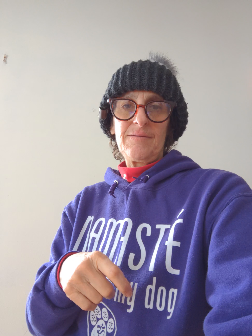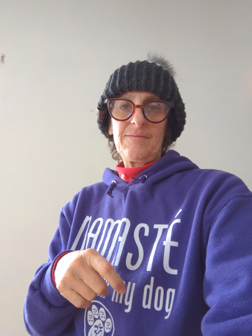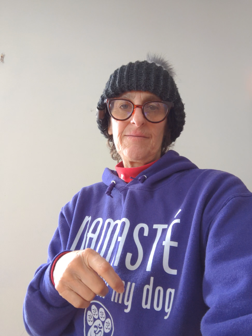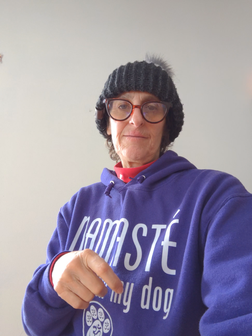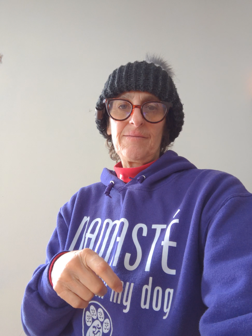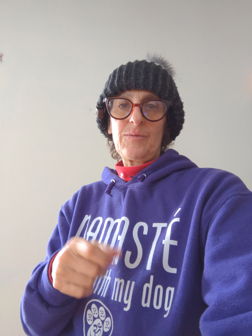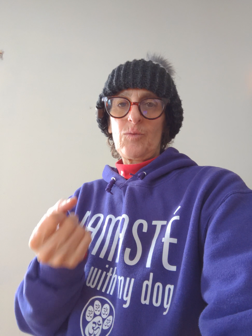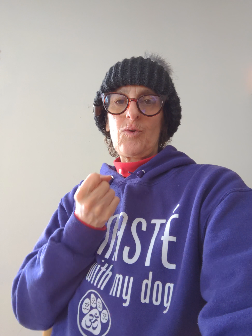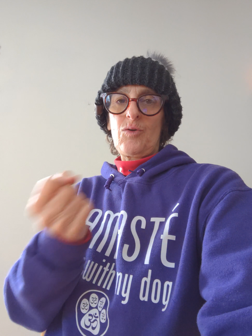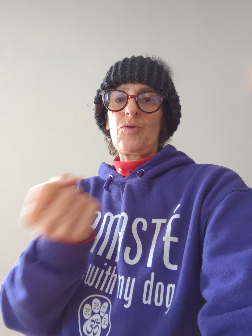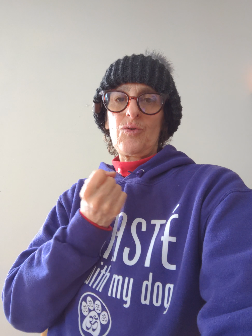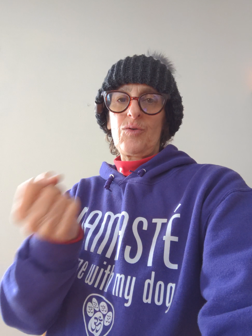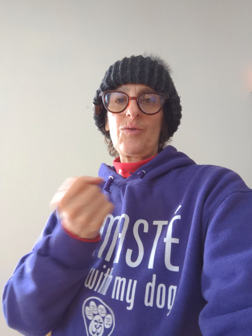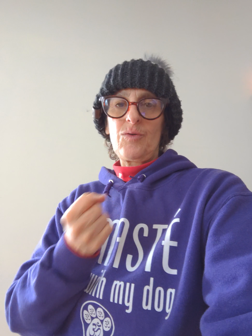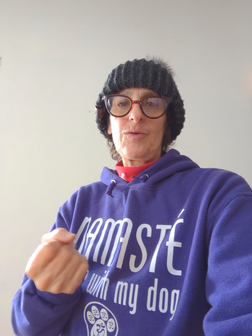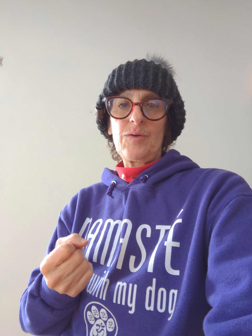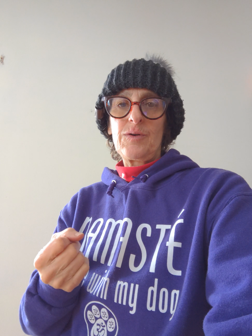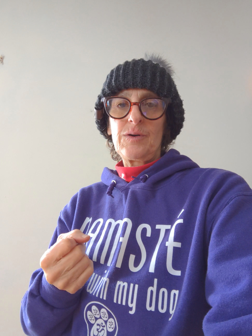drawer